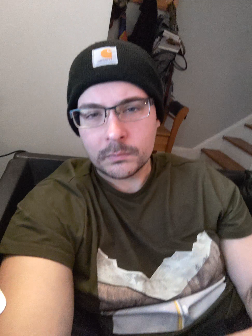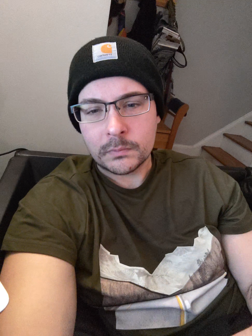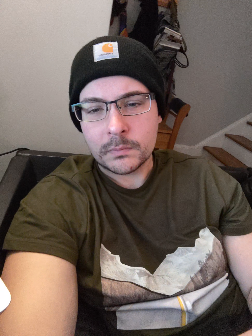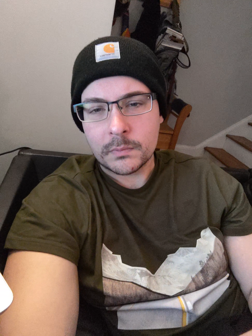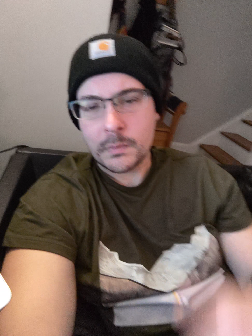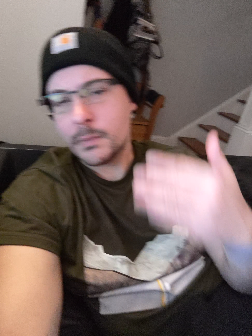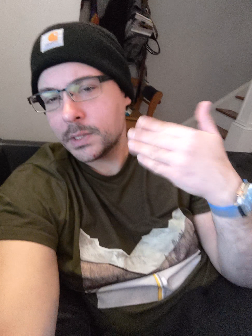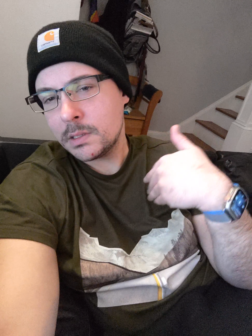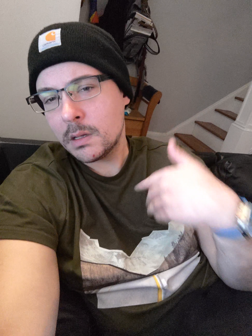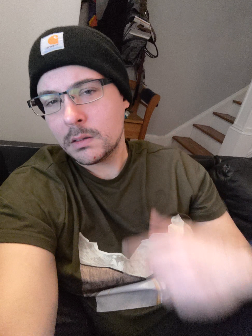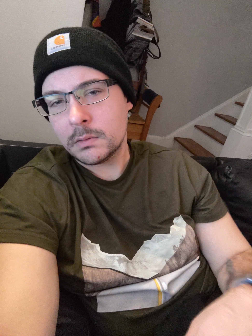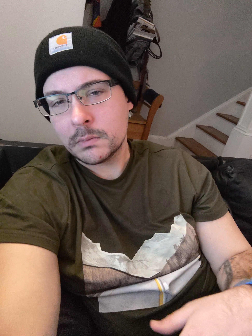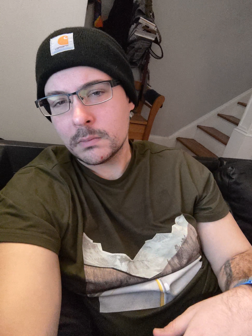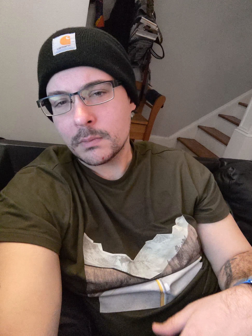beside